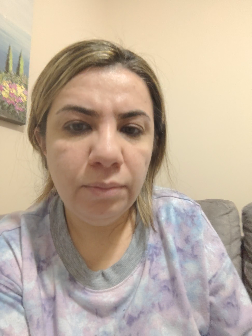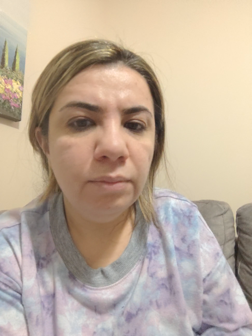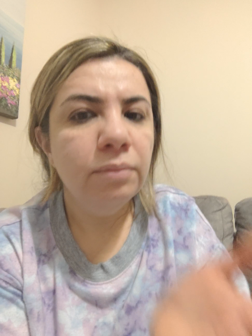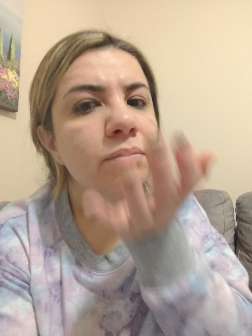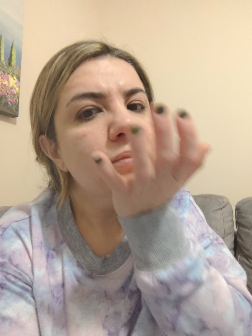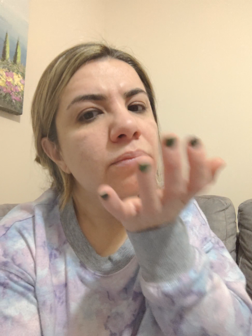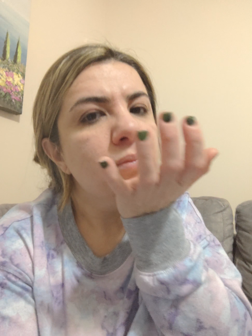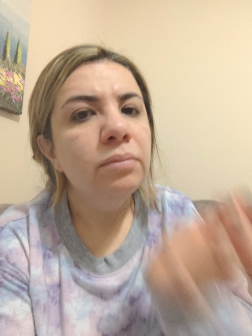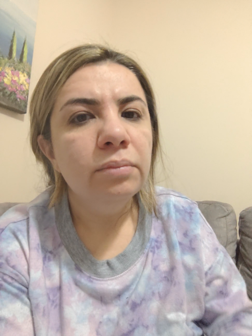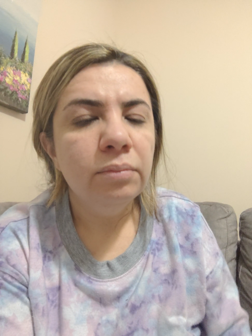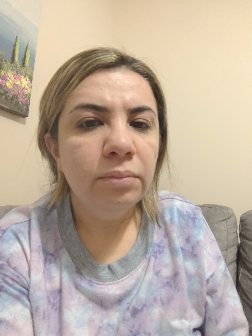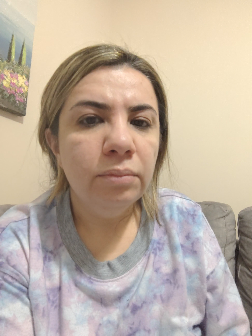grass